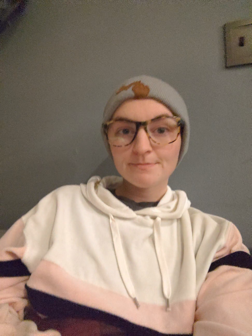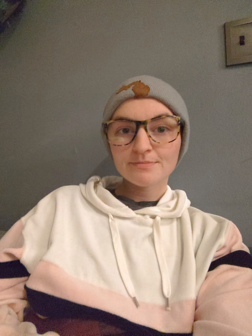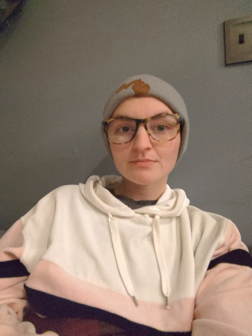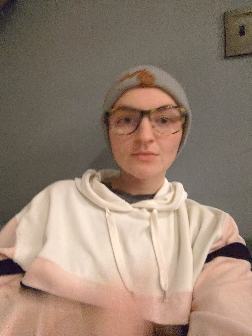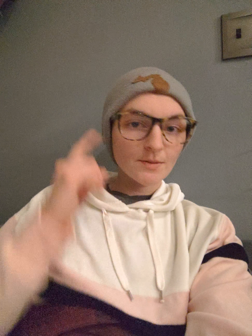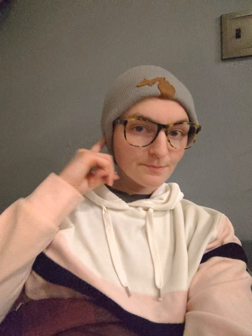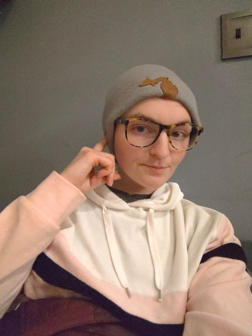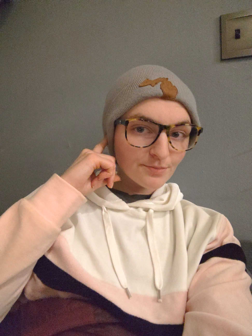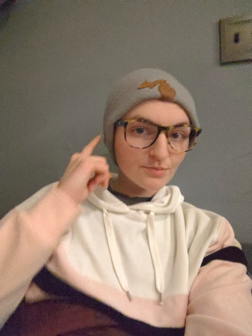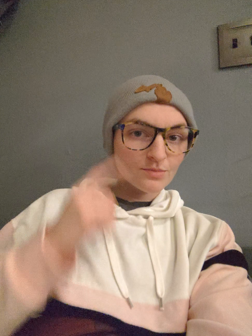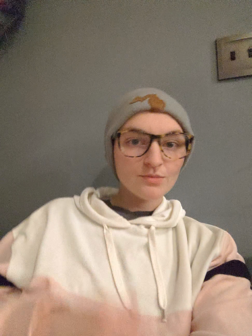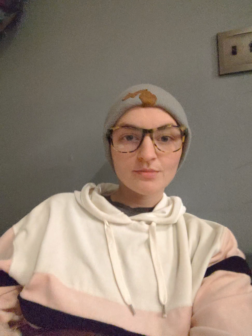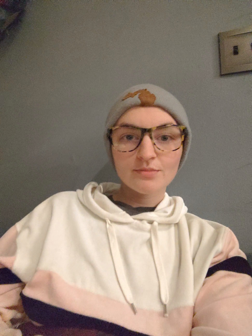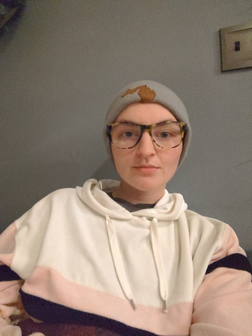ear